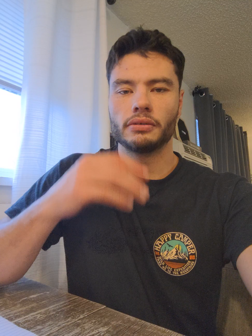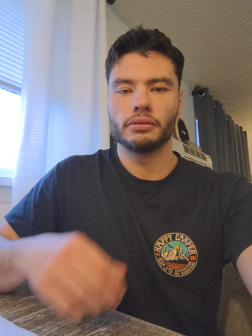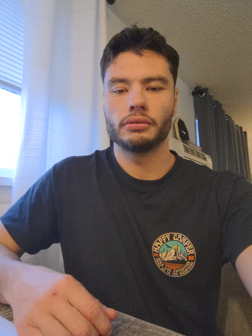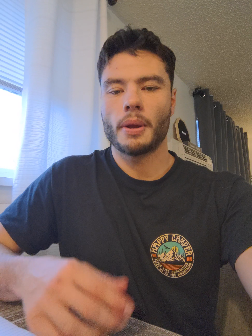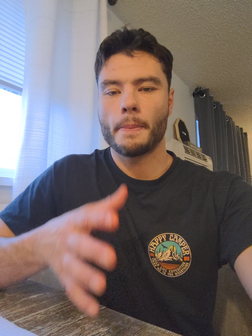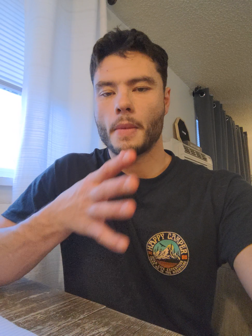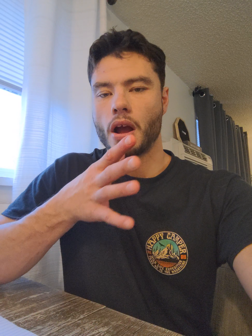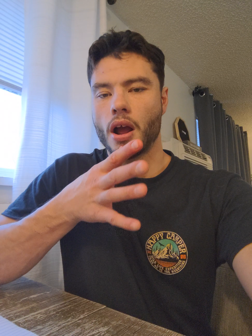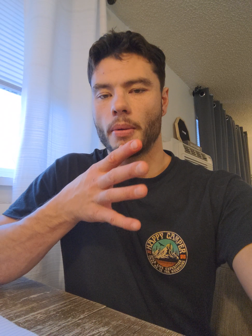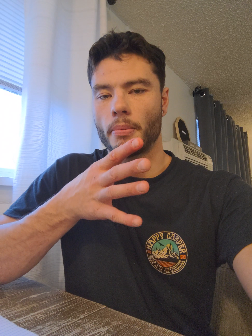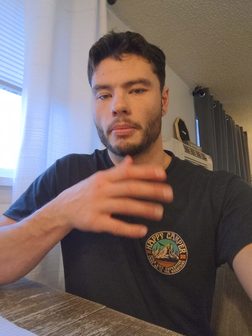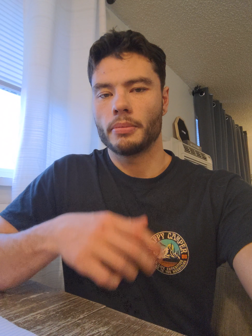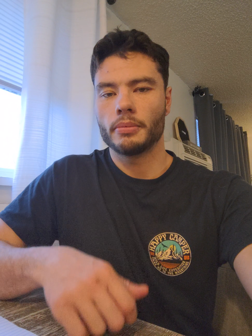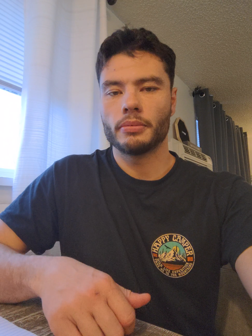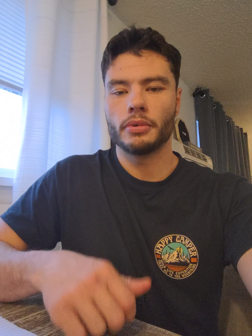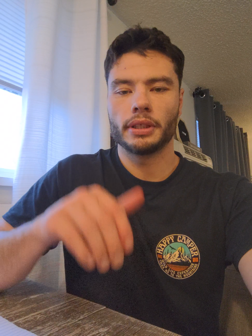mom